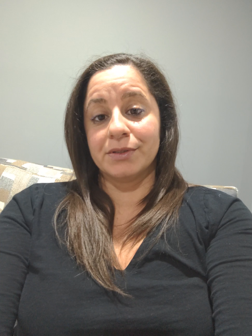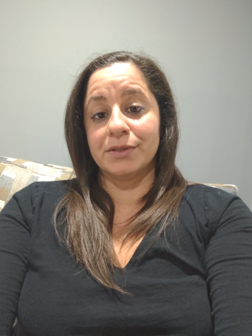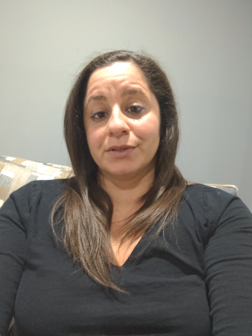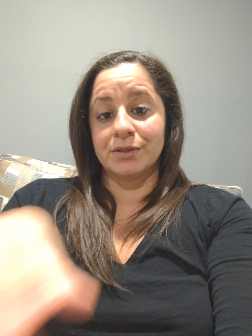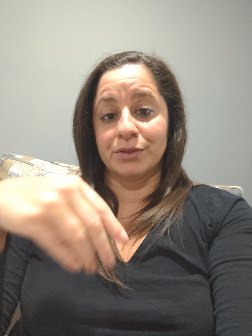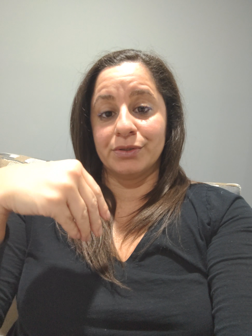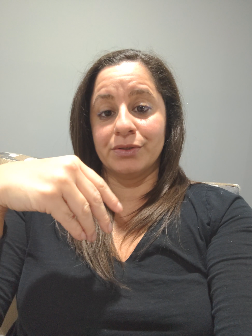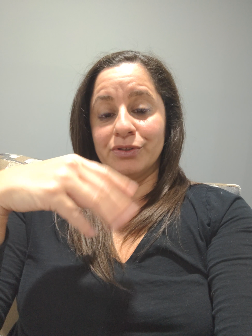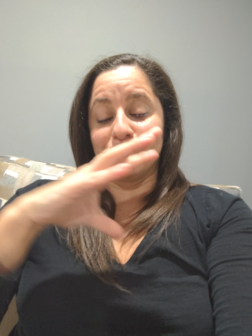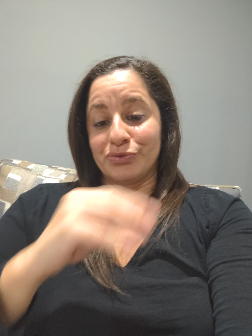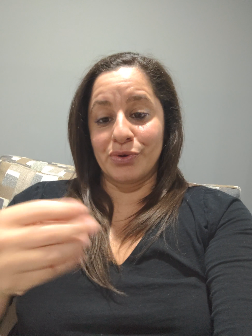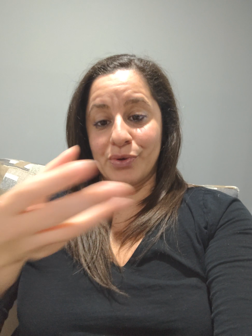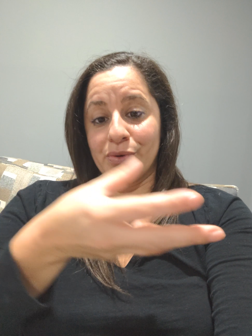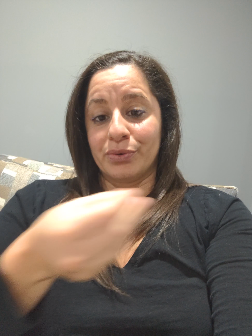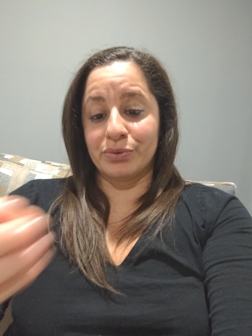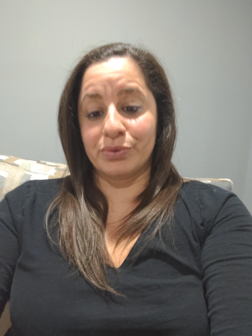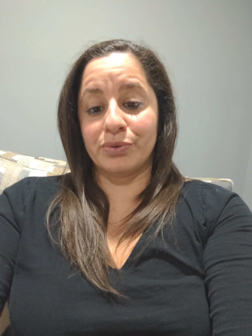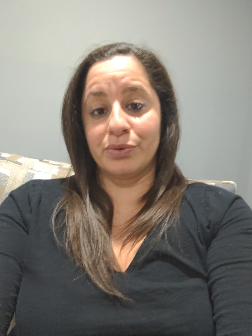story